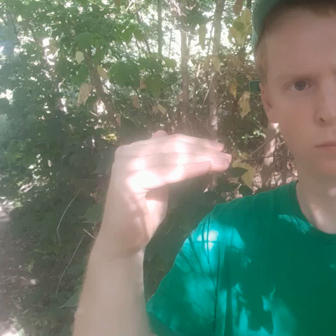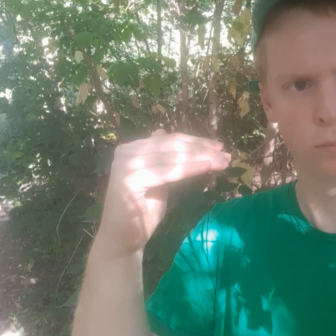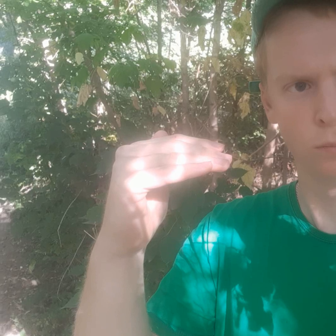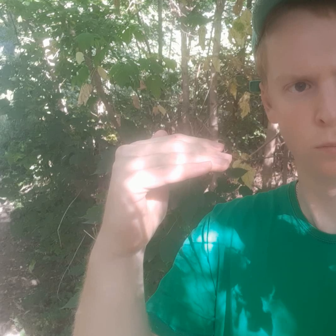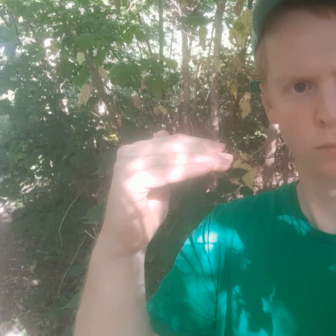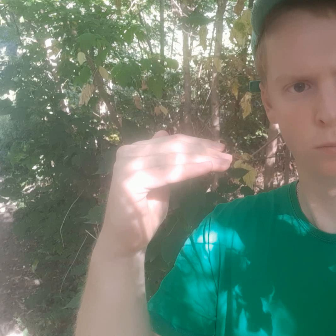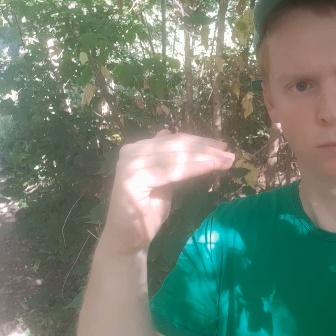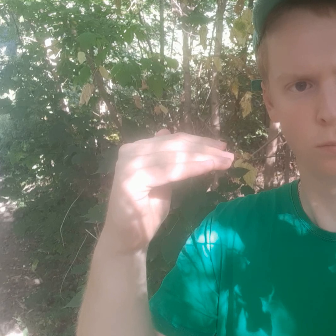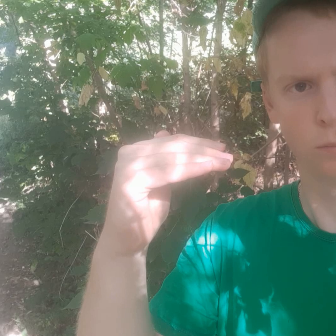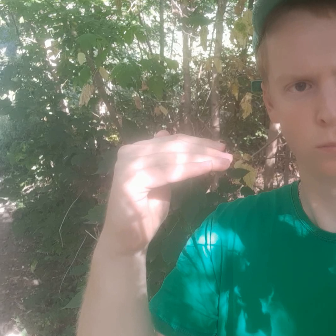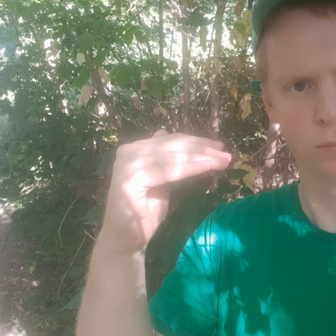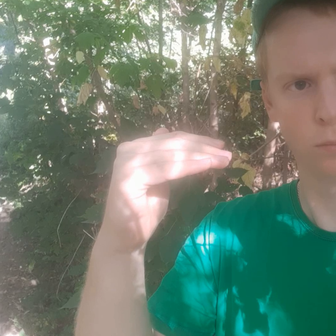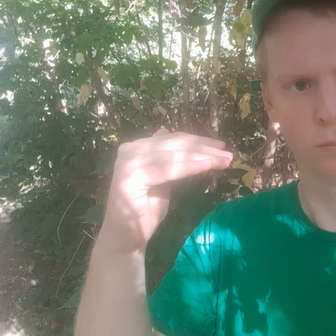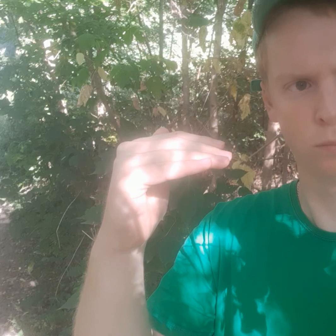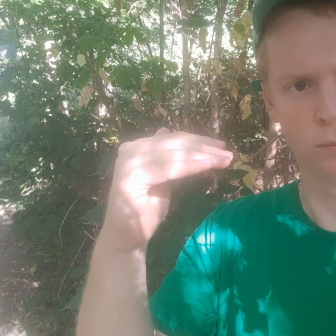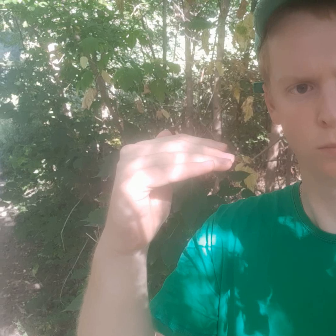Ф